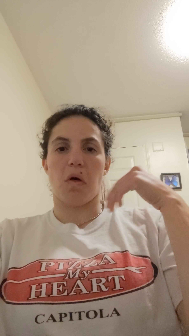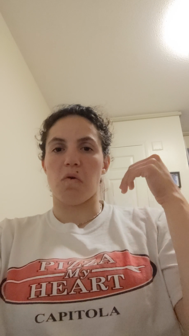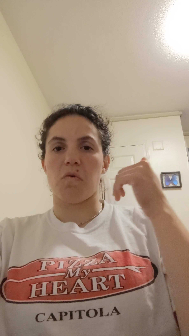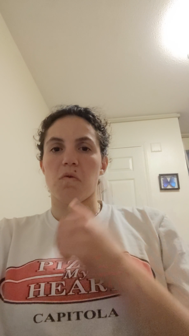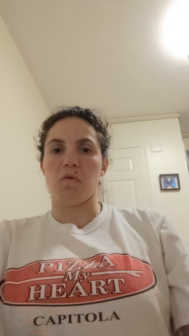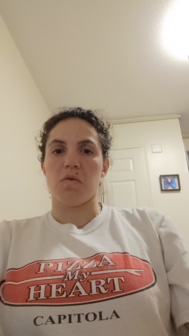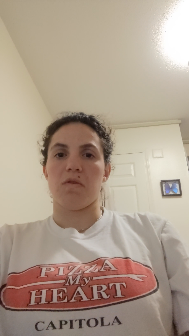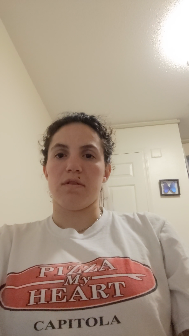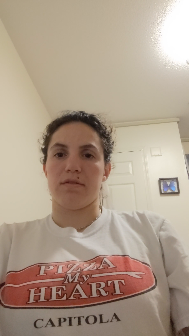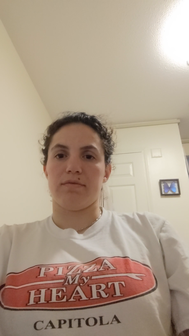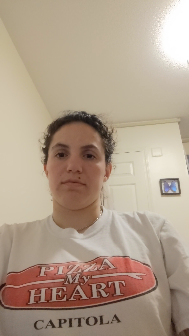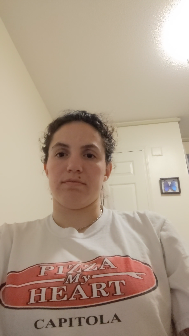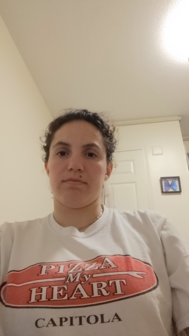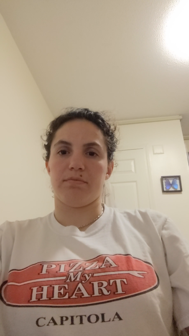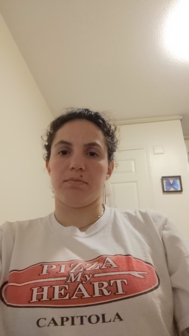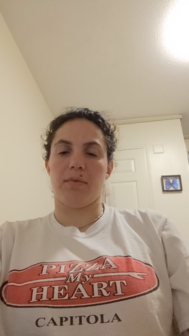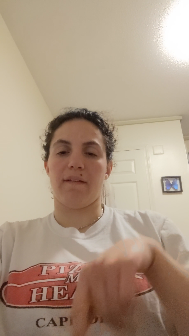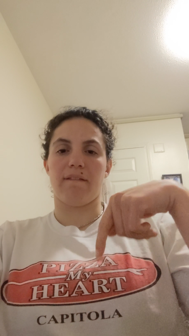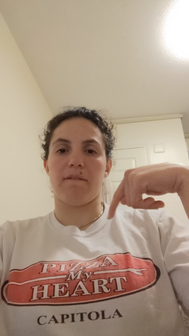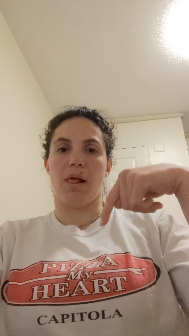flip-flop